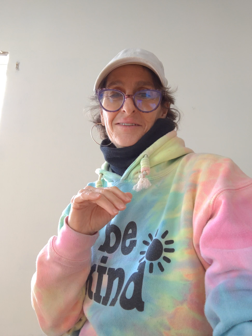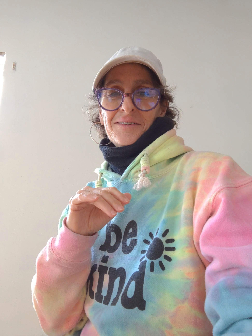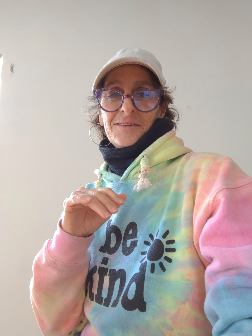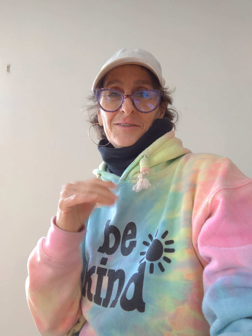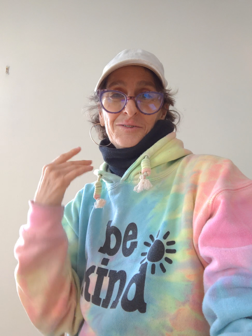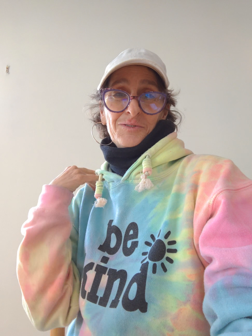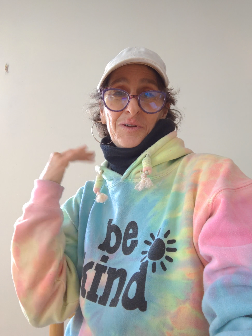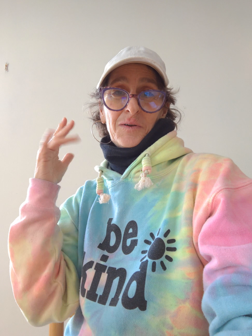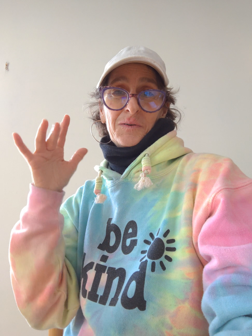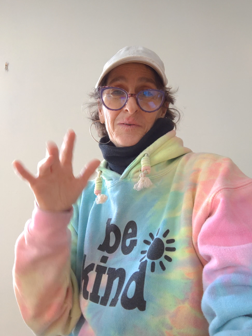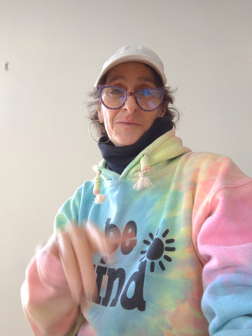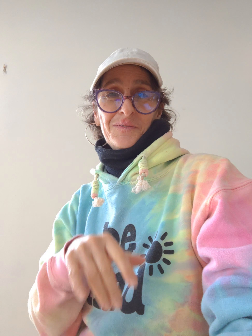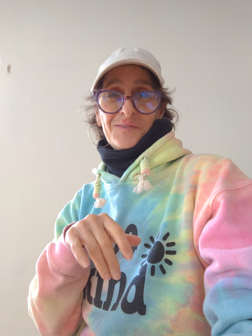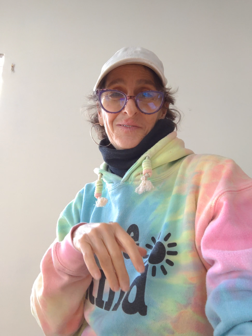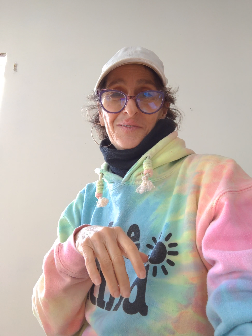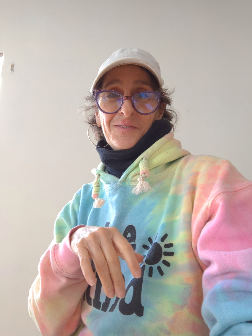snow